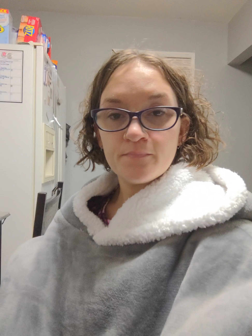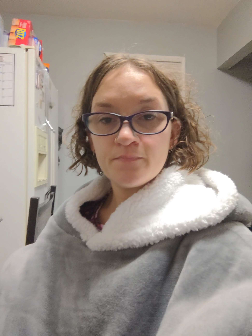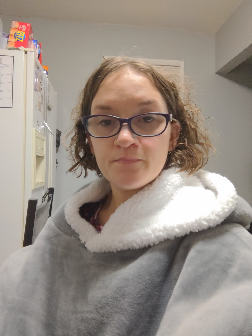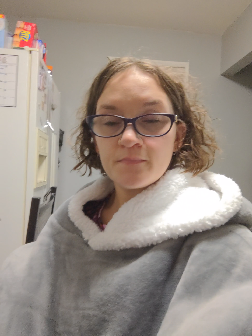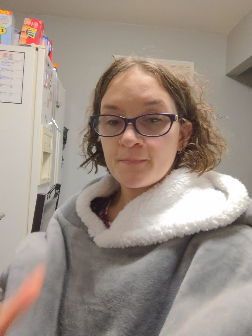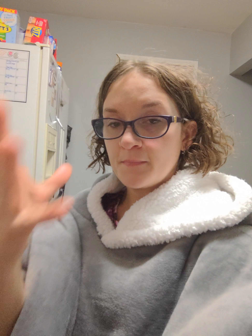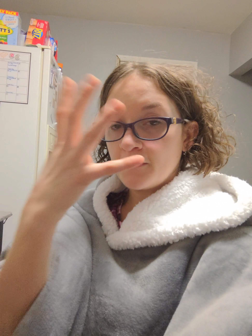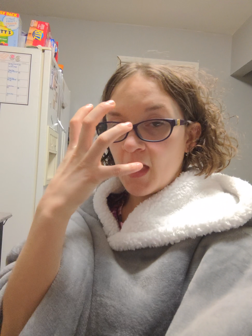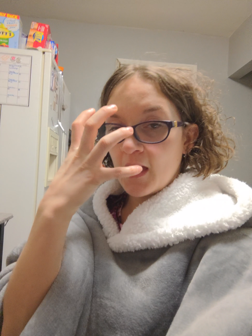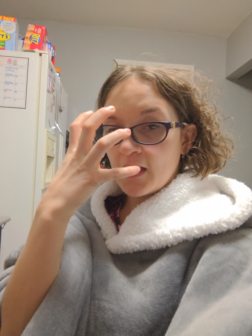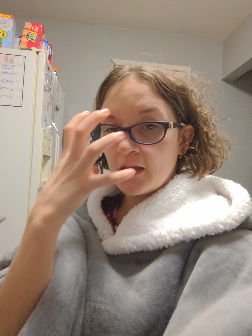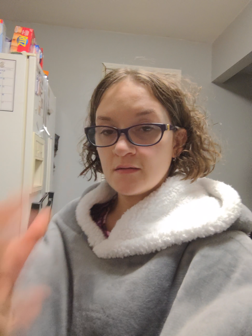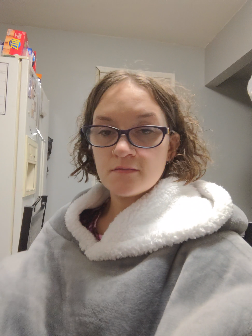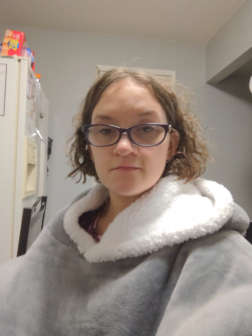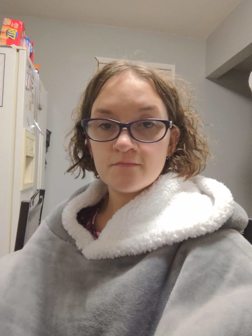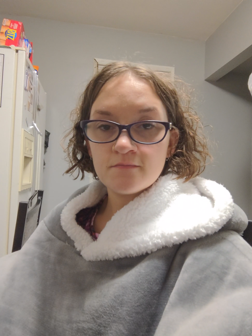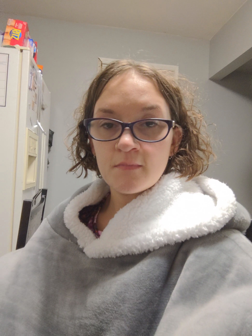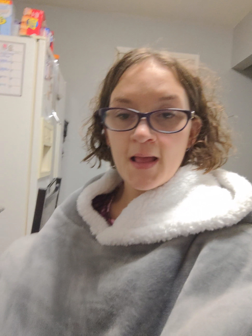mad